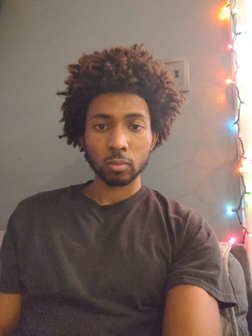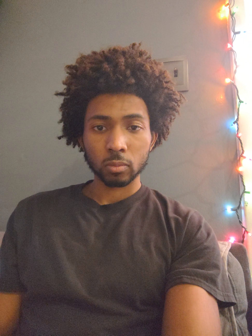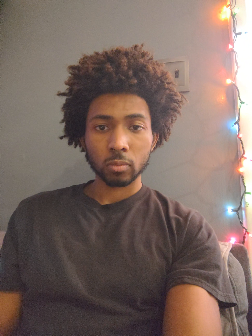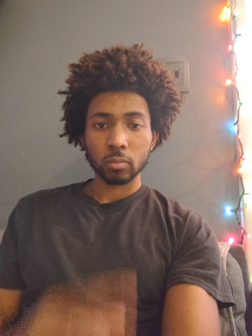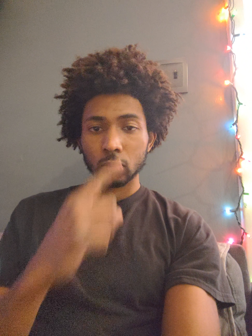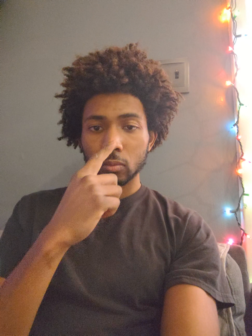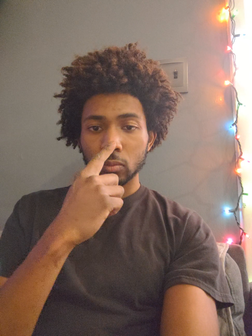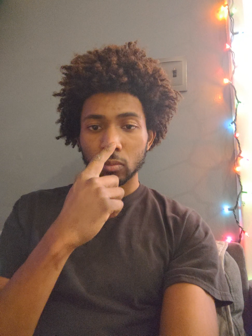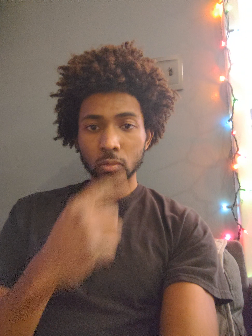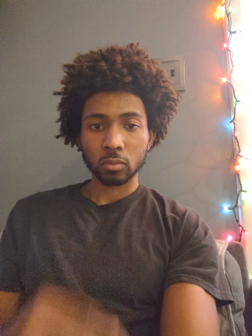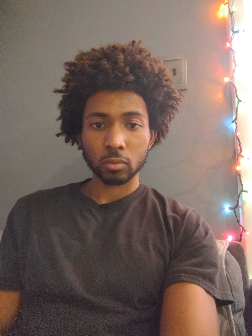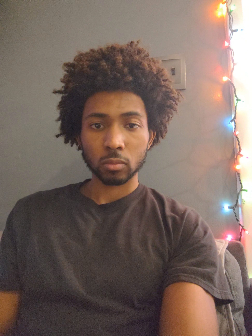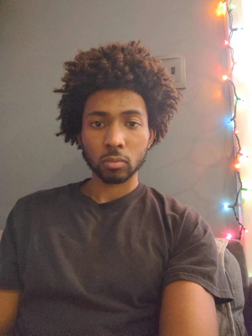nose